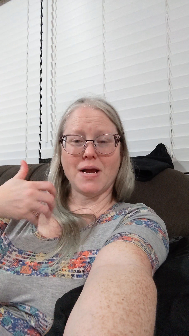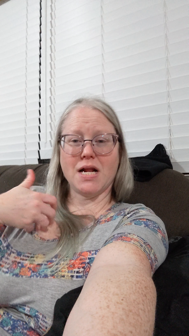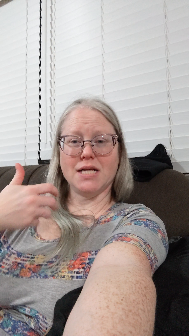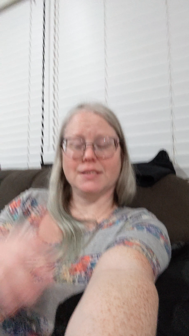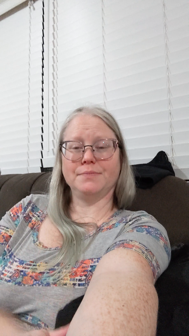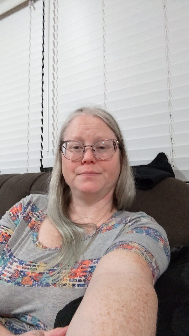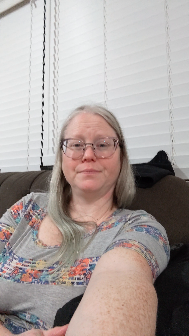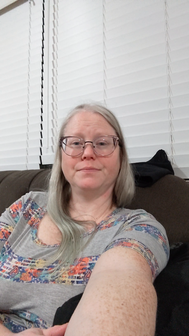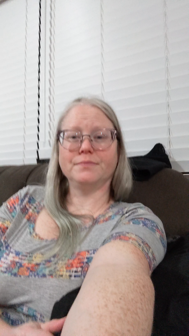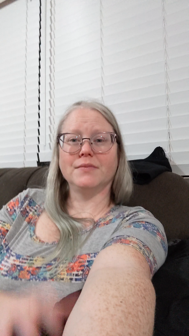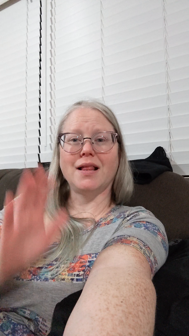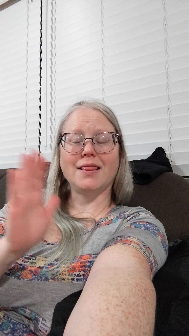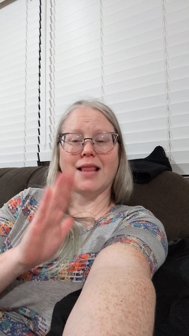clap